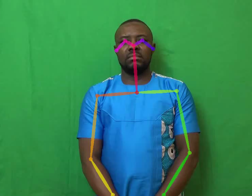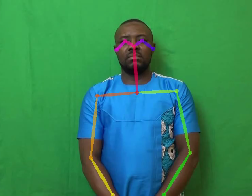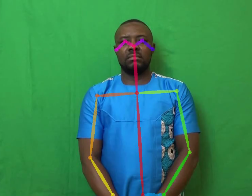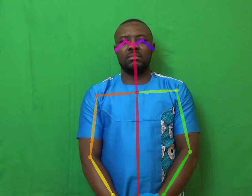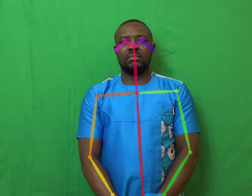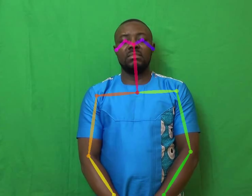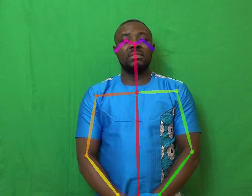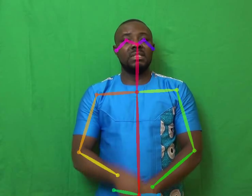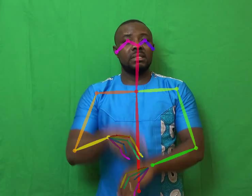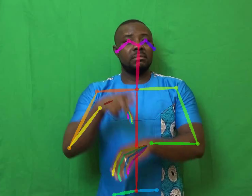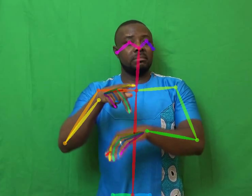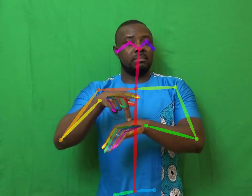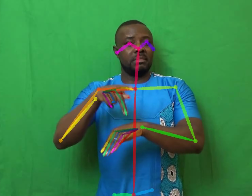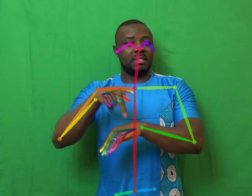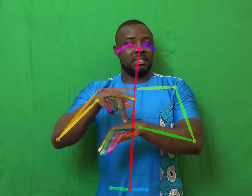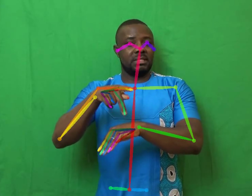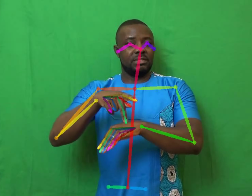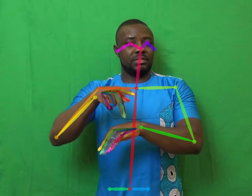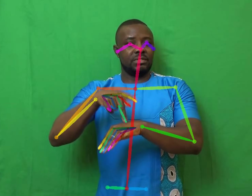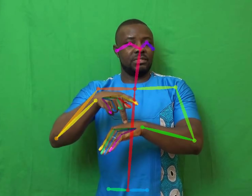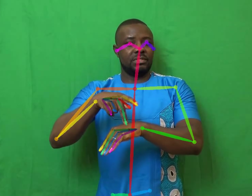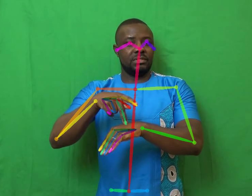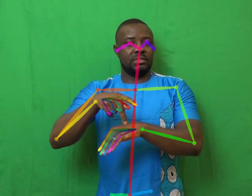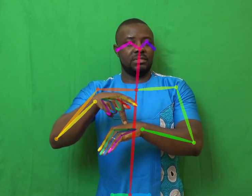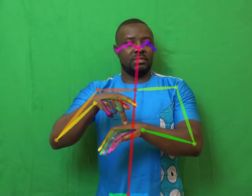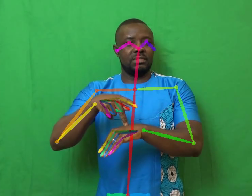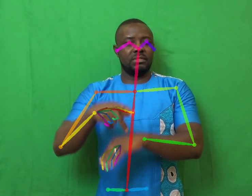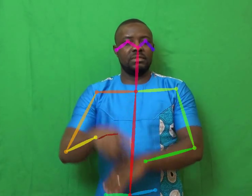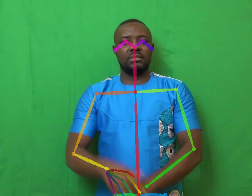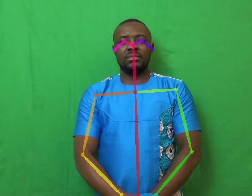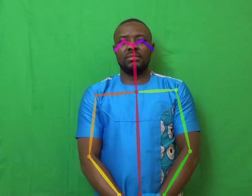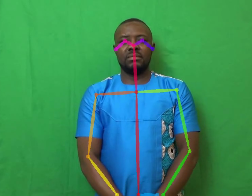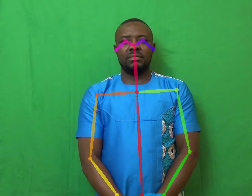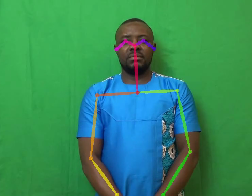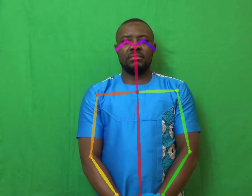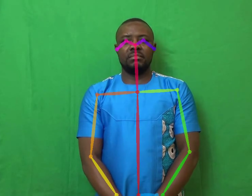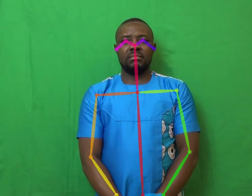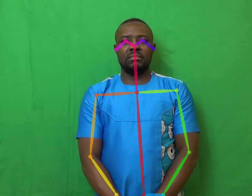Peter